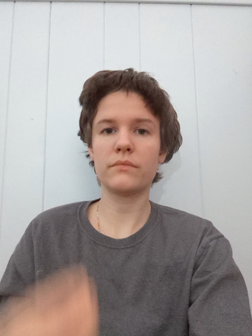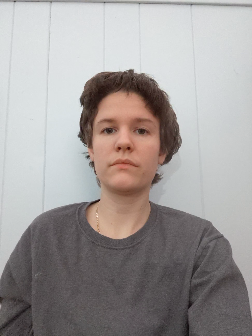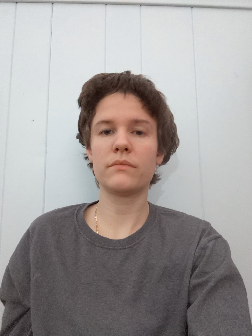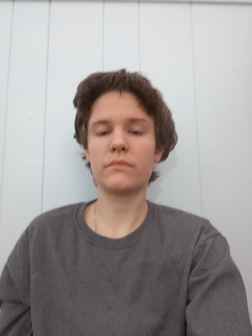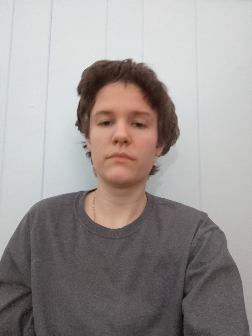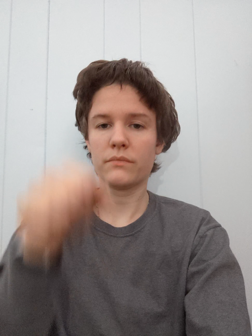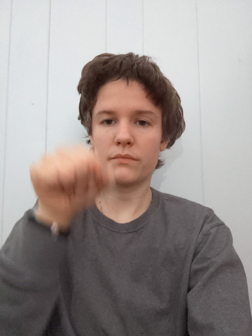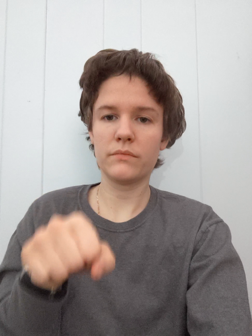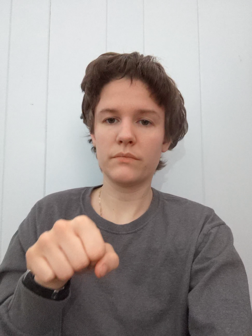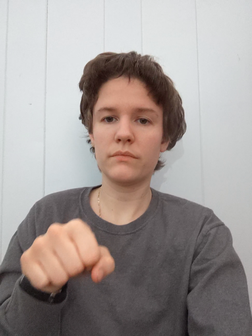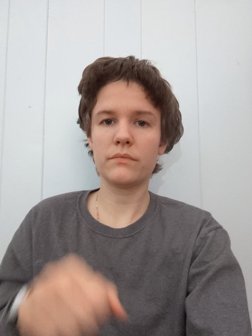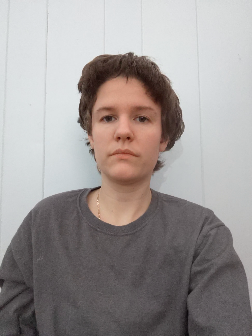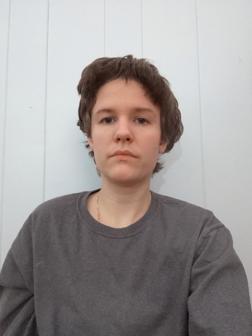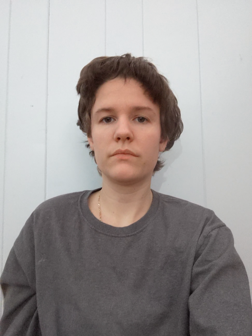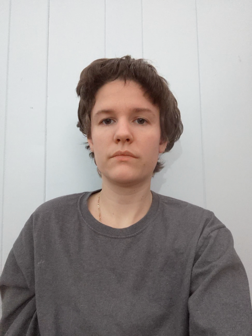can